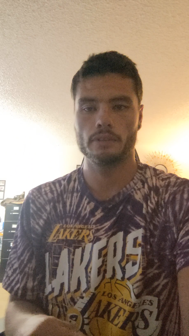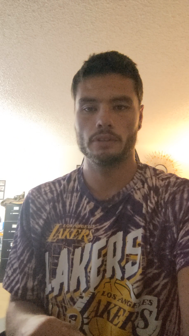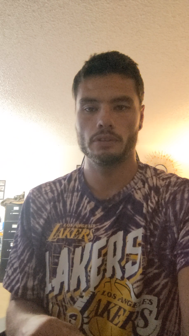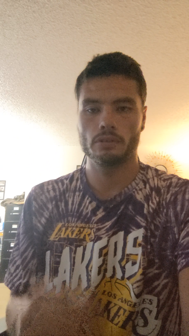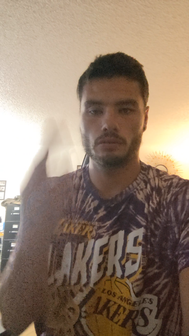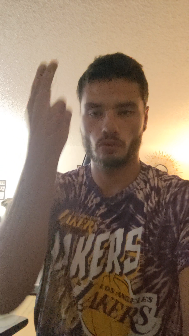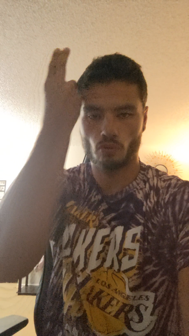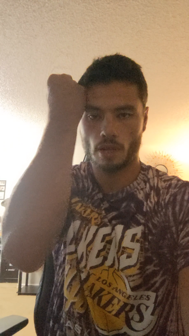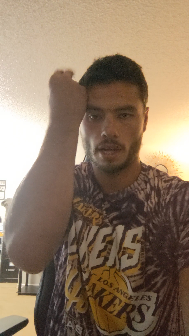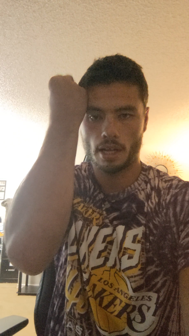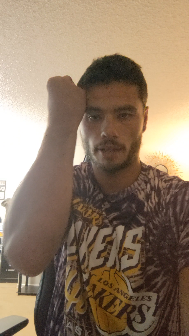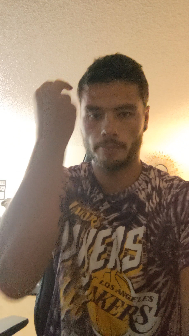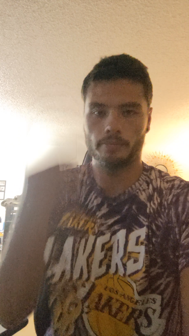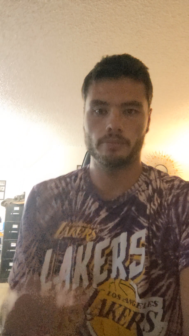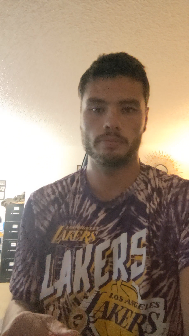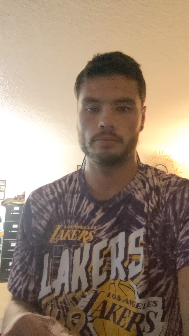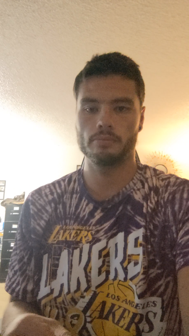rabbit